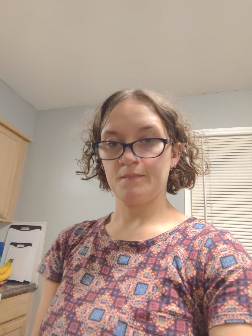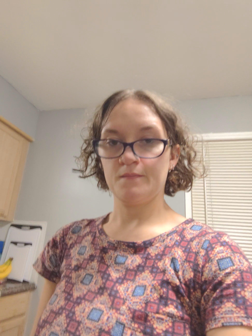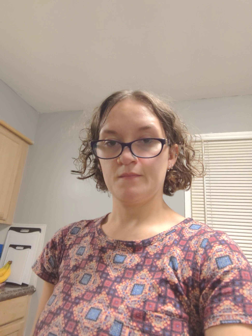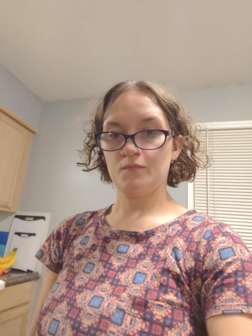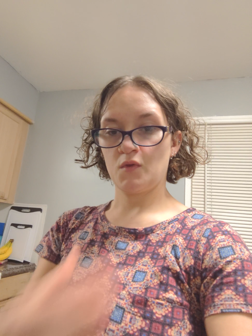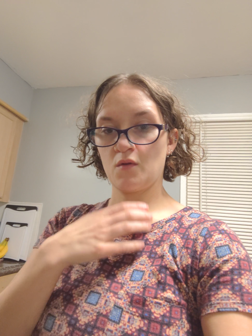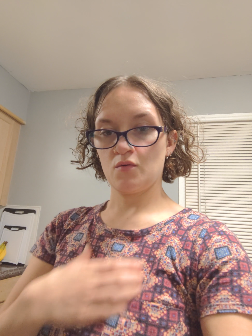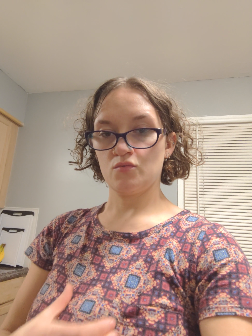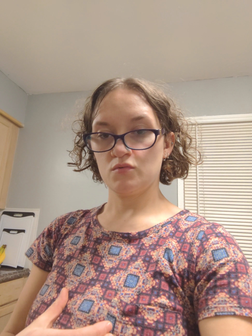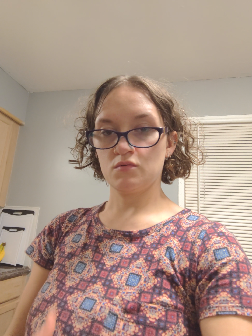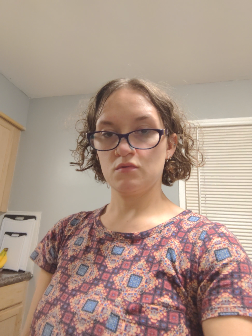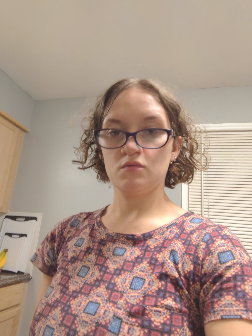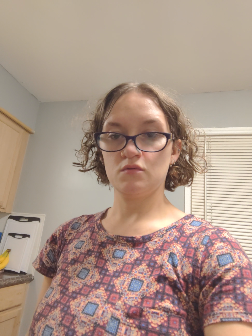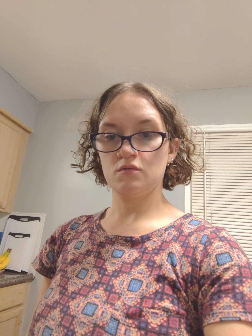hungry